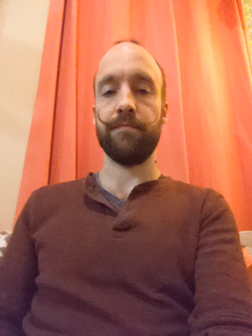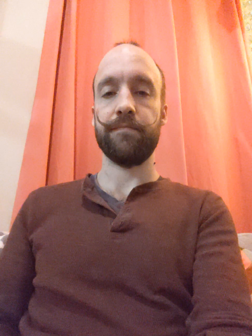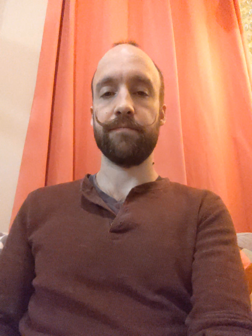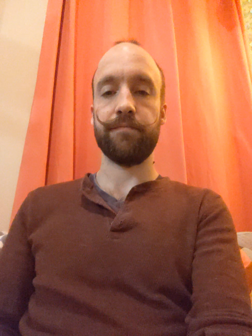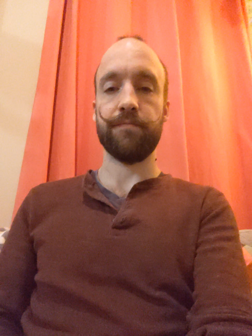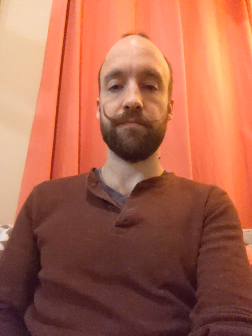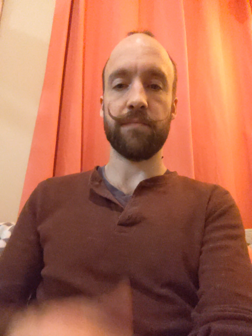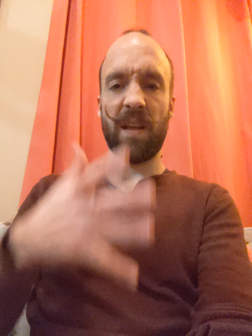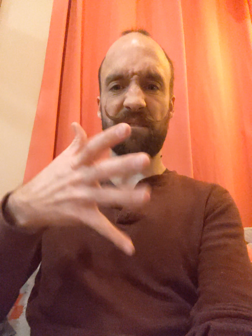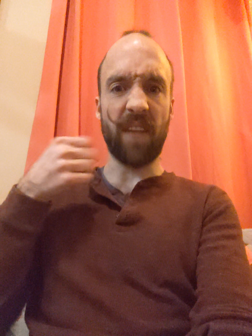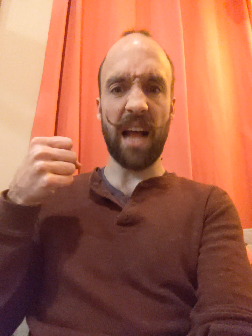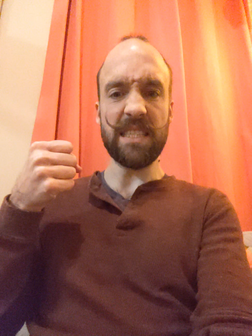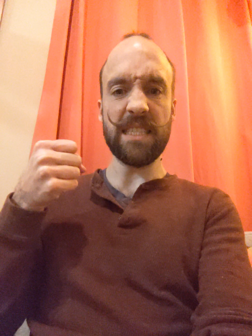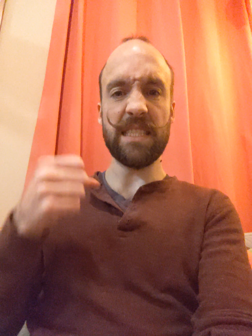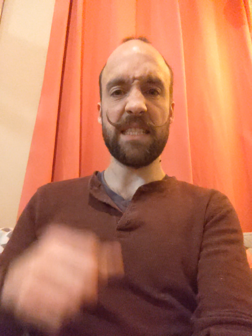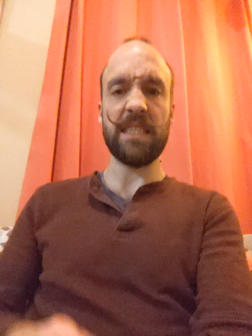fast